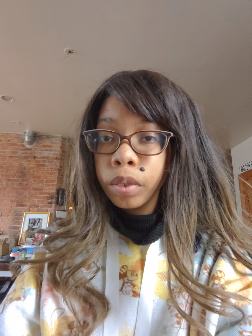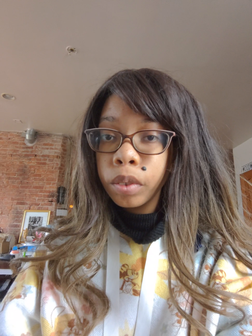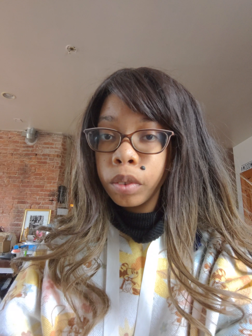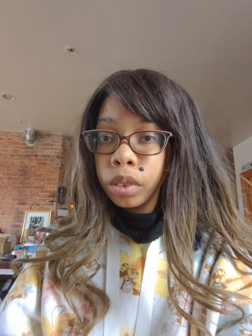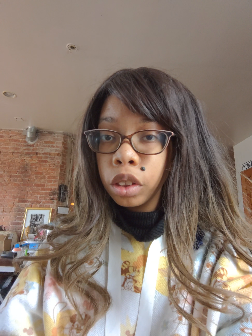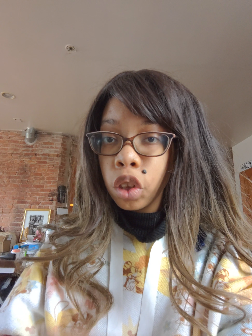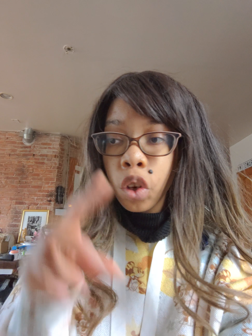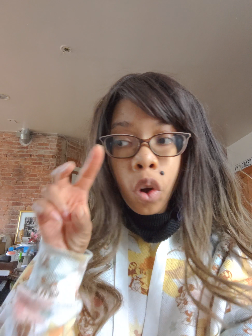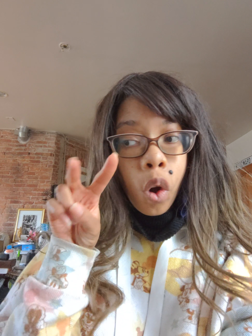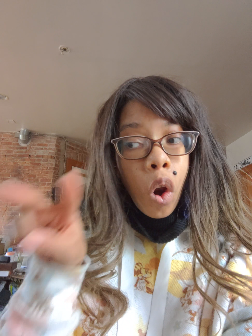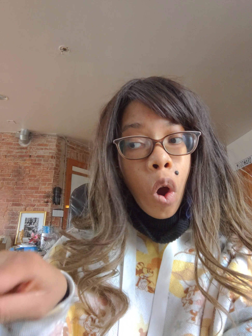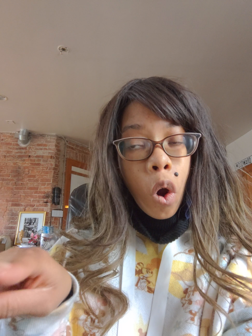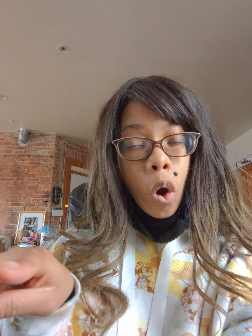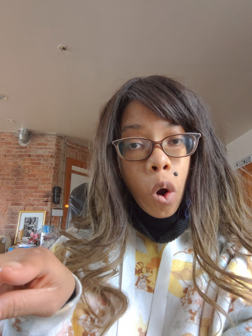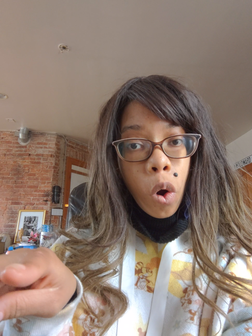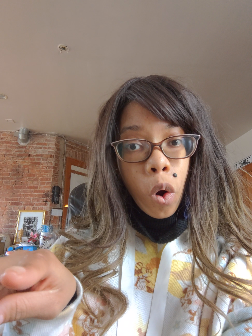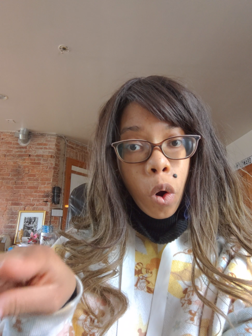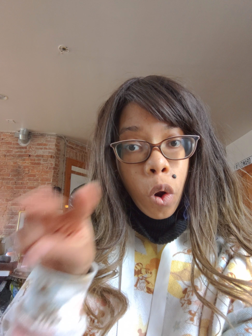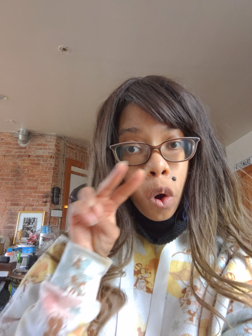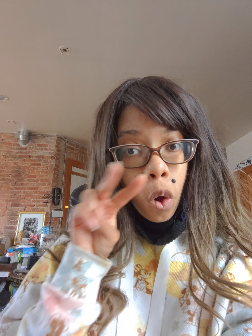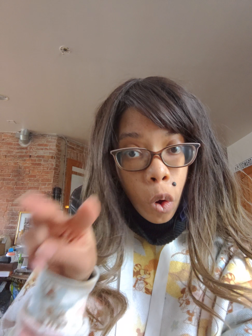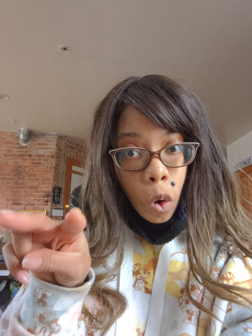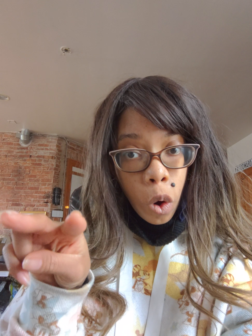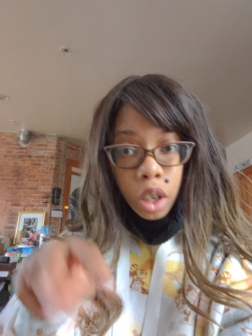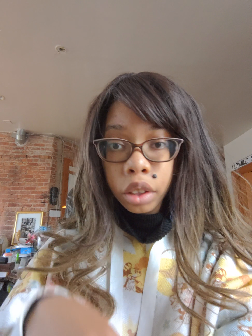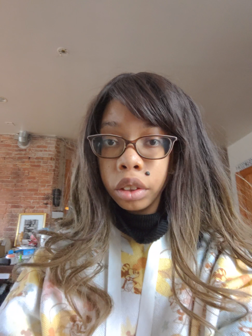look